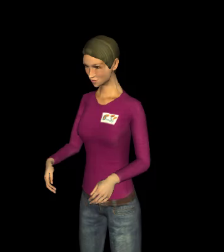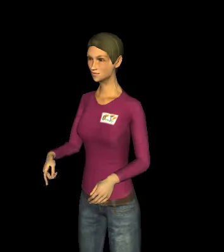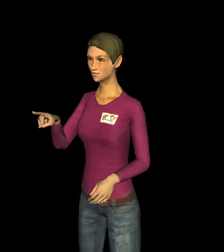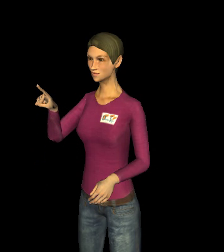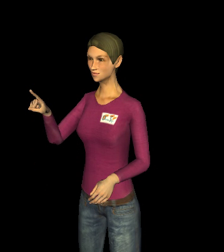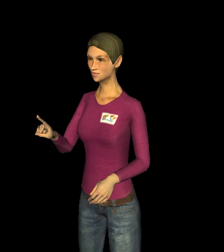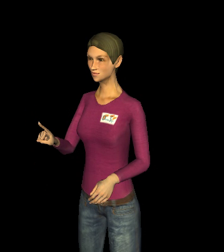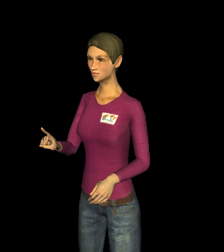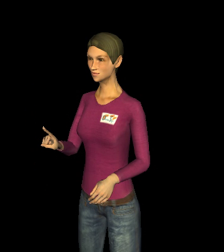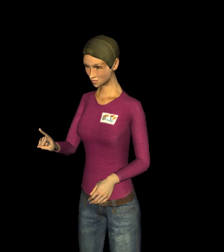سؤال